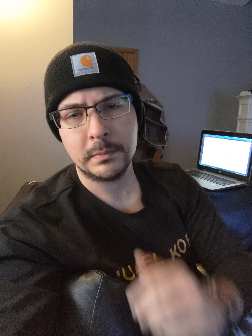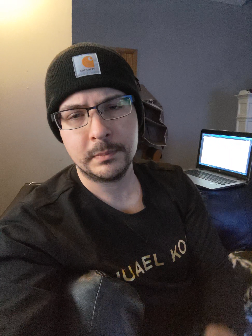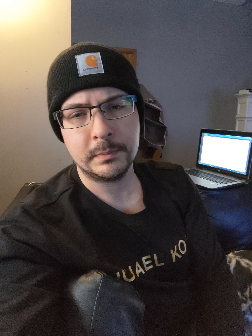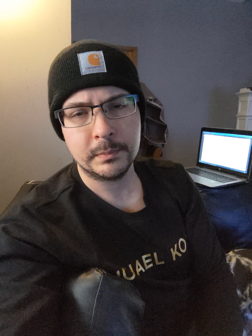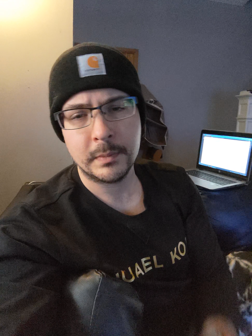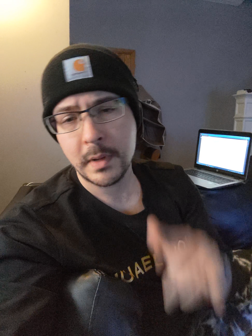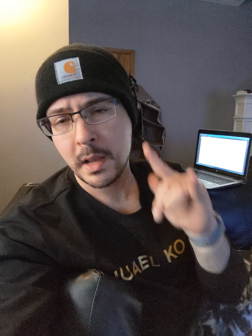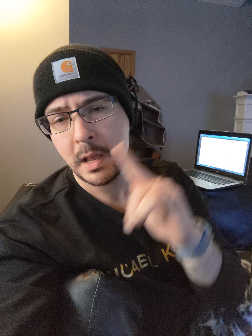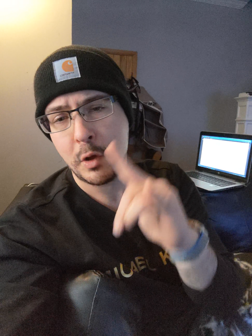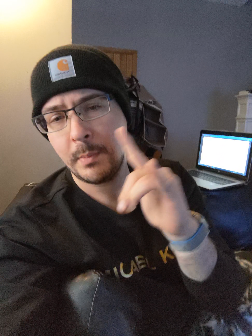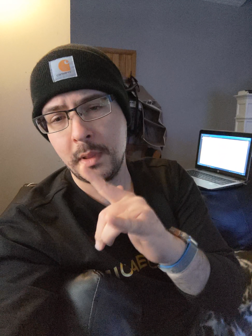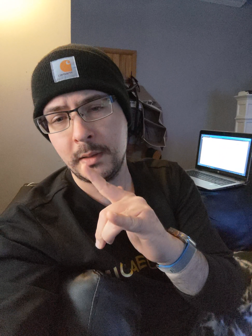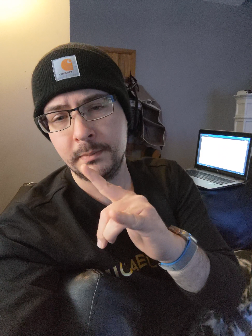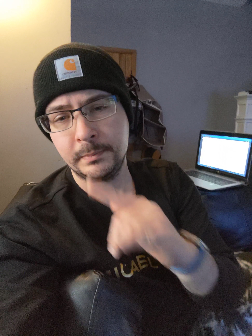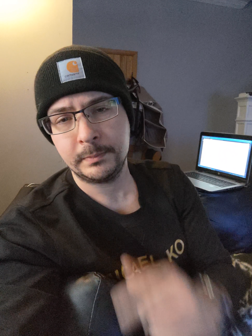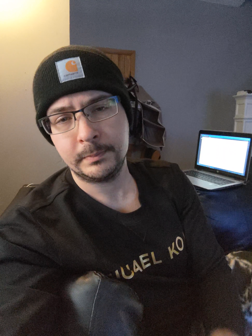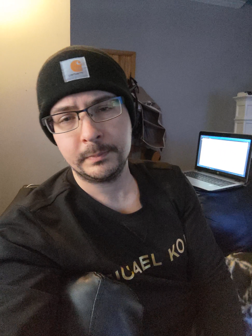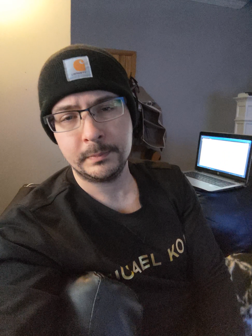airplane